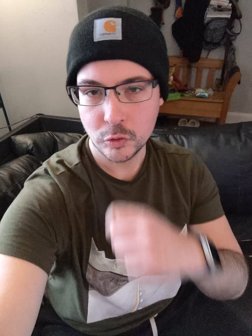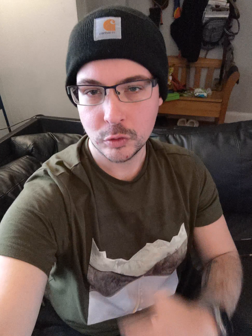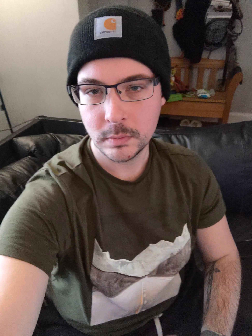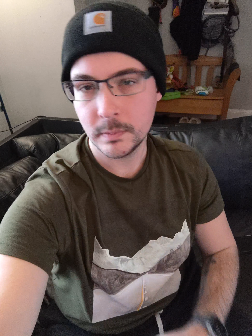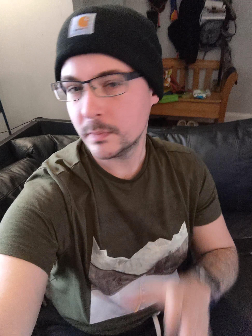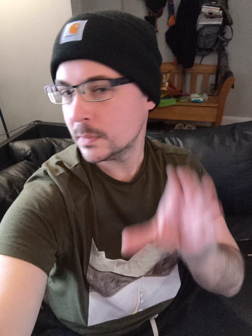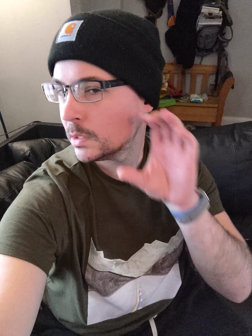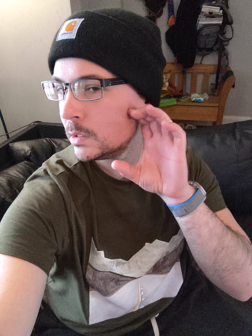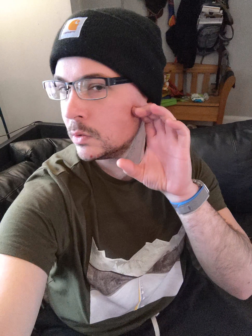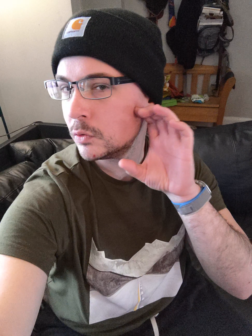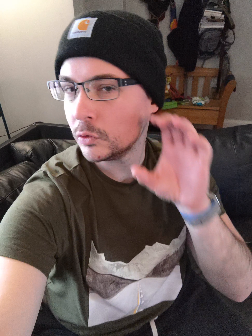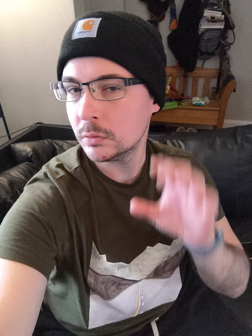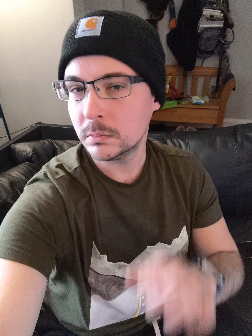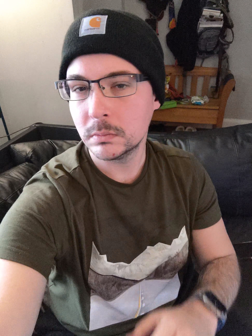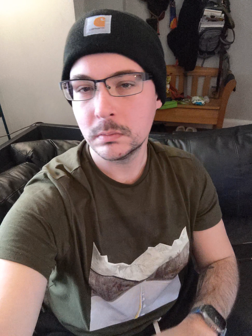ear